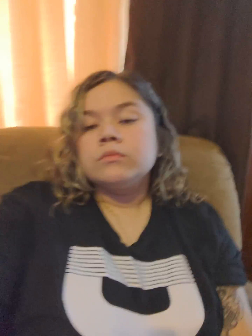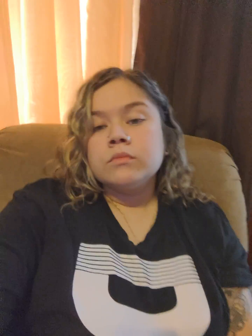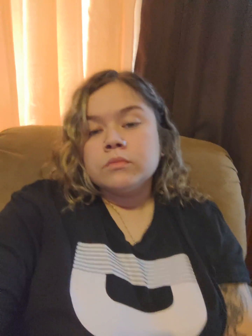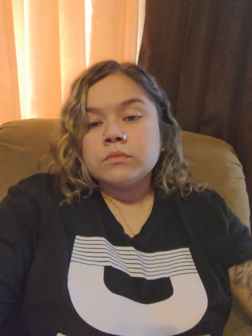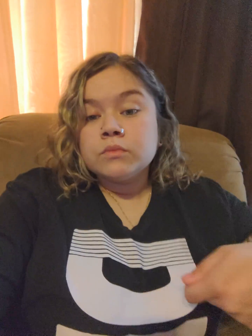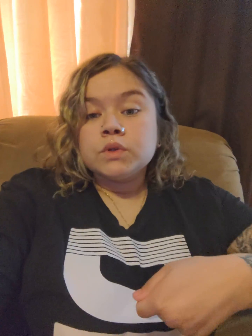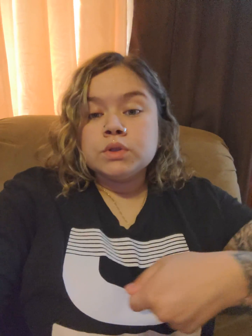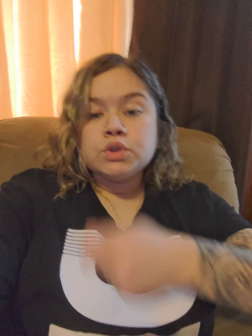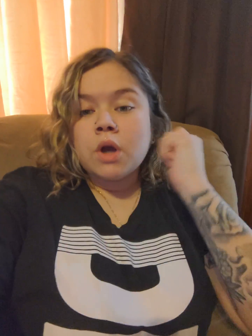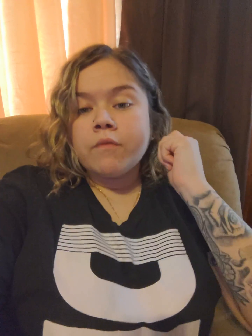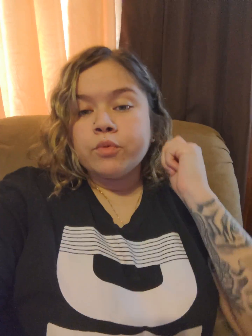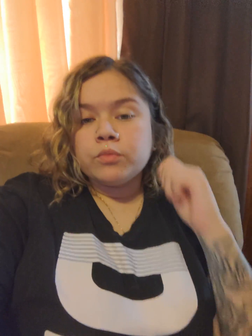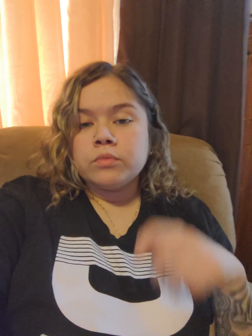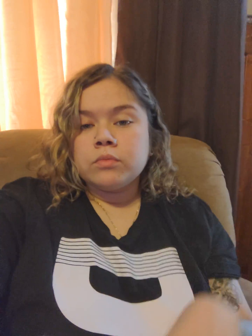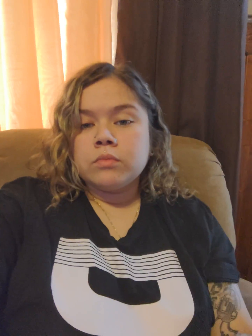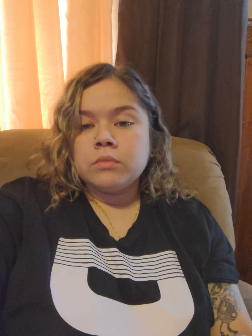shovel